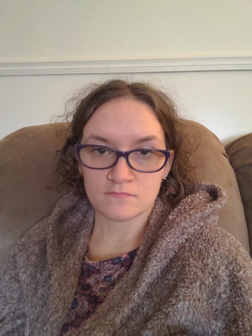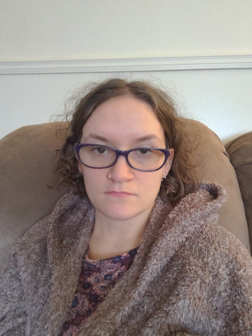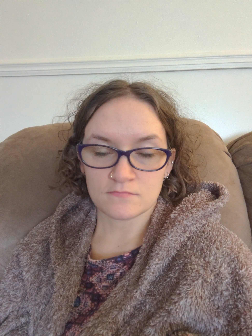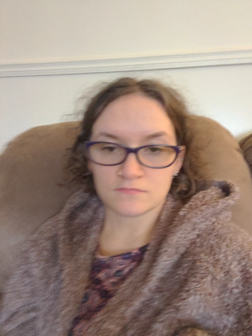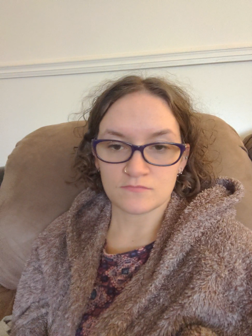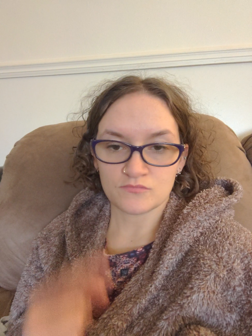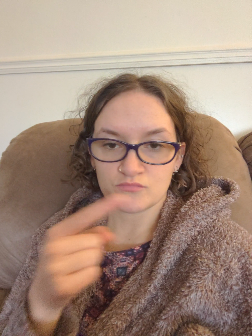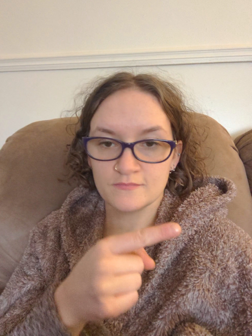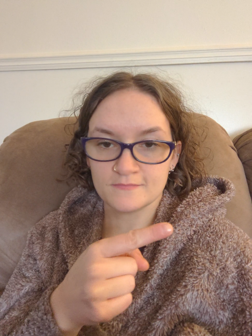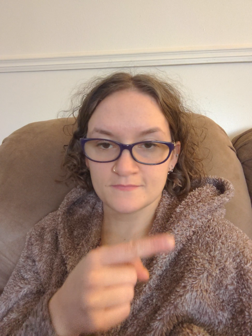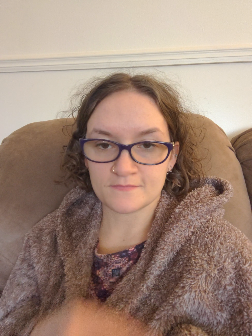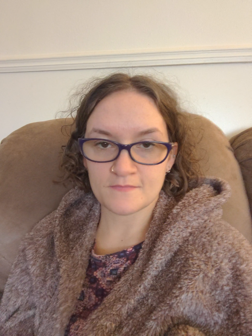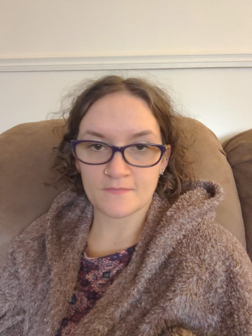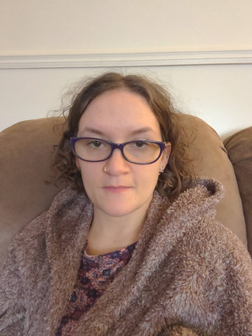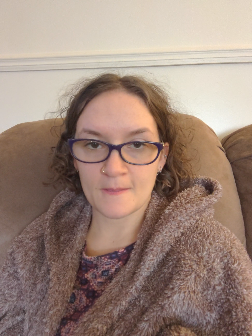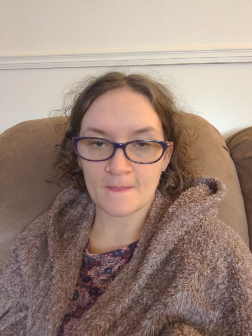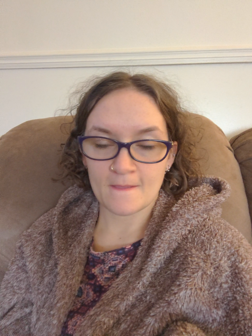he/she/it